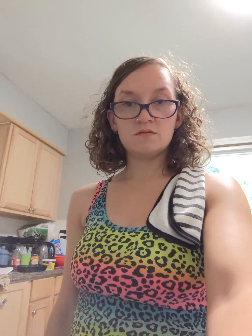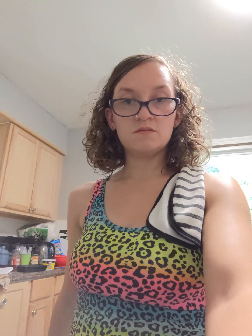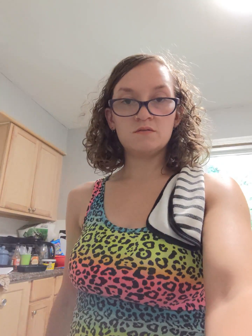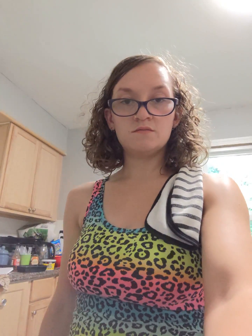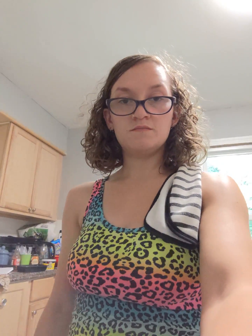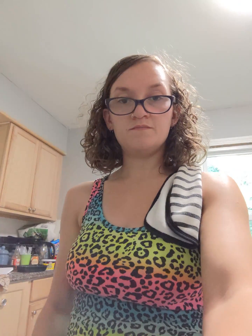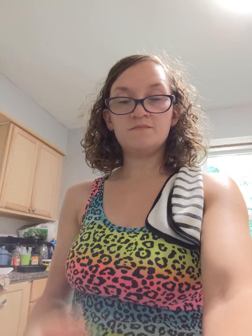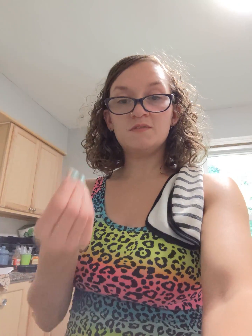sandbox